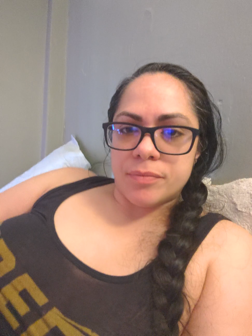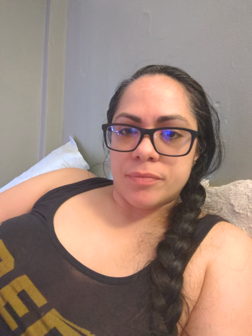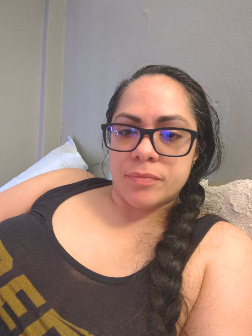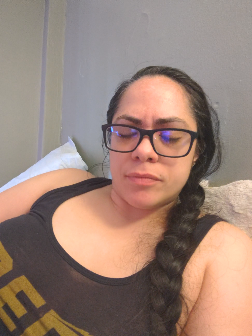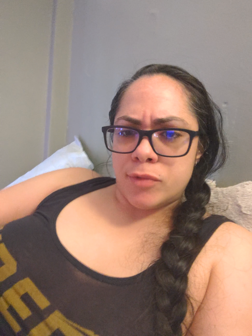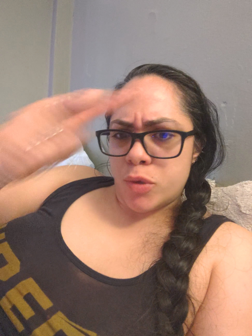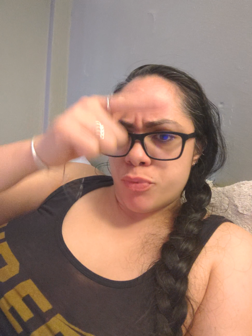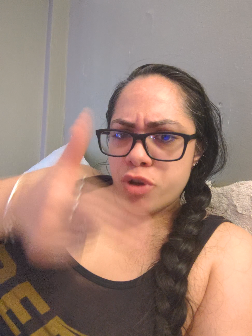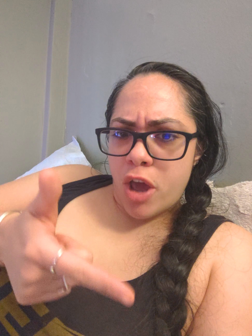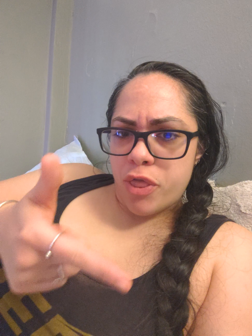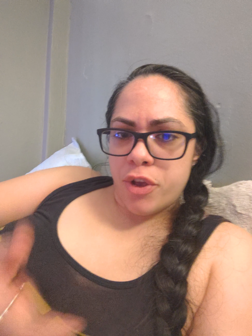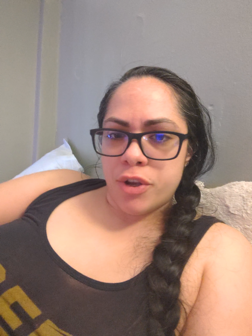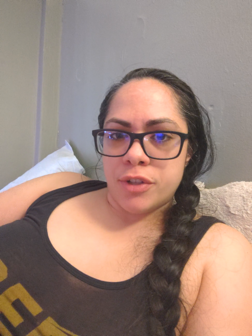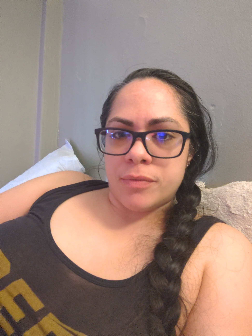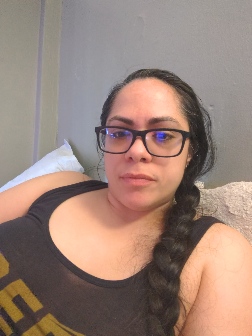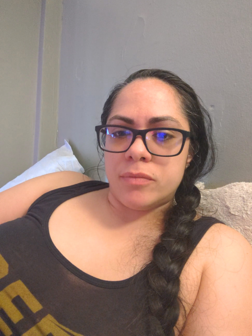brother